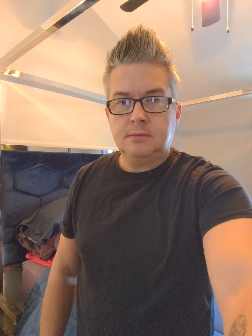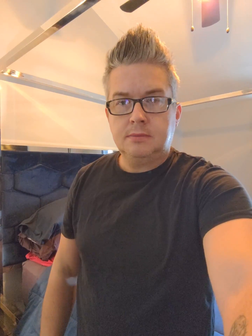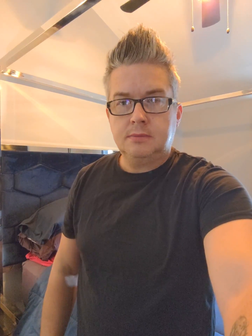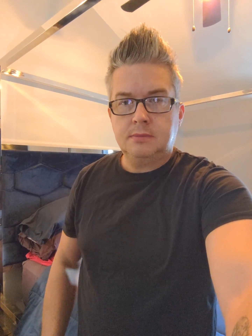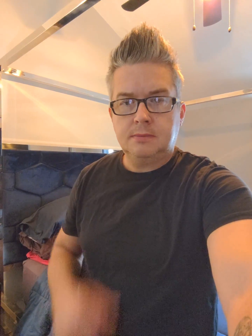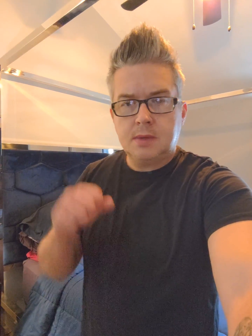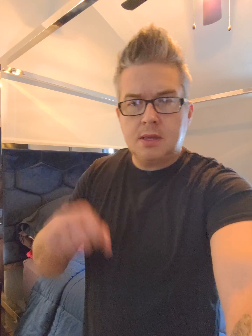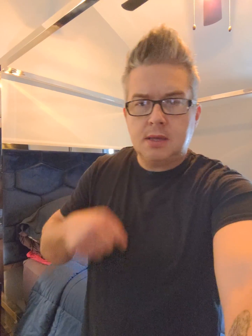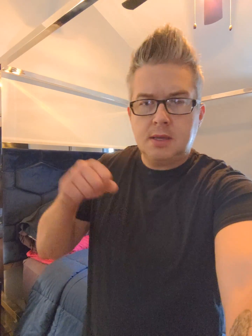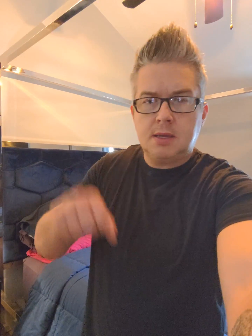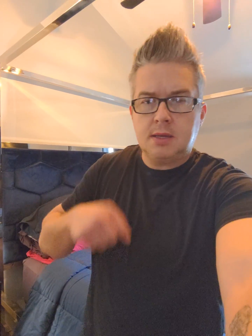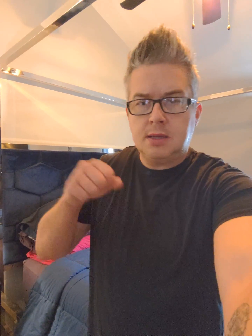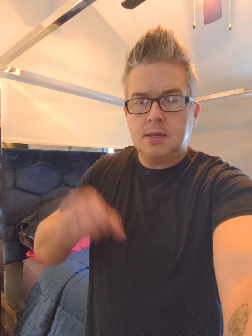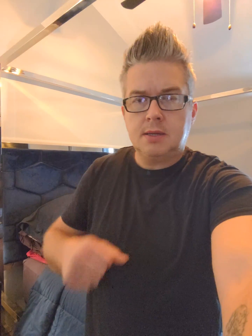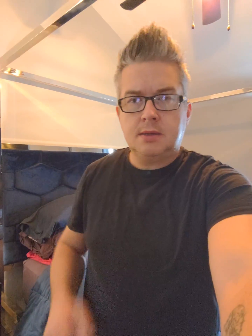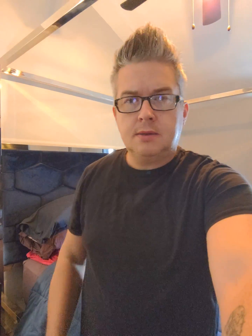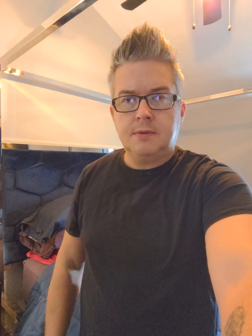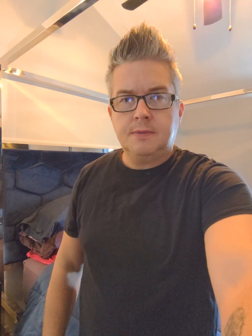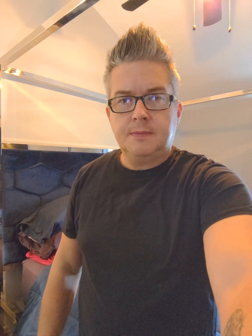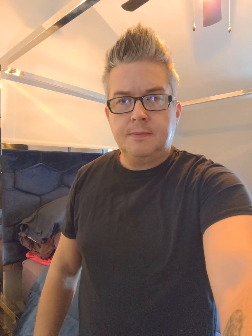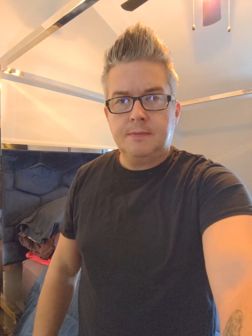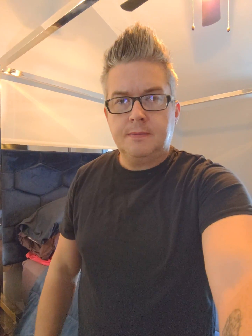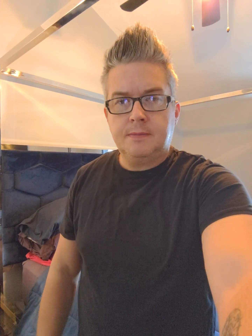bicycle